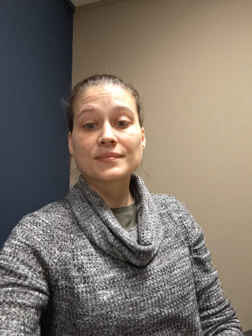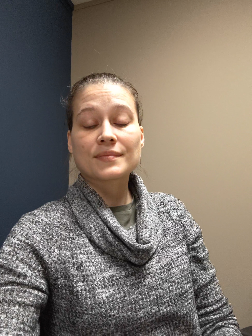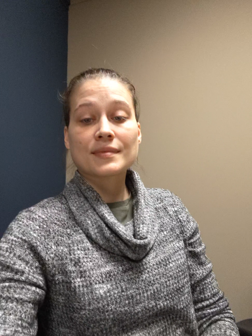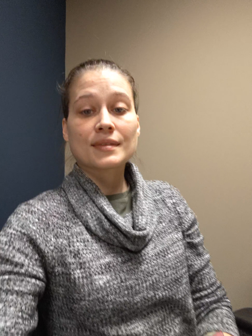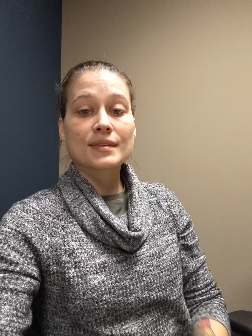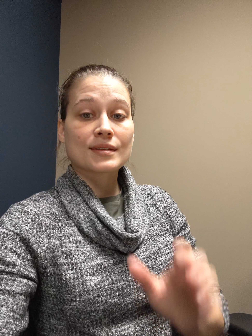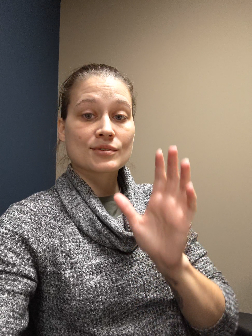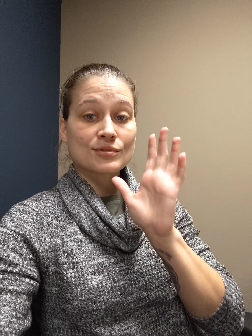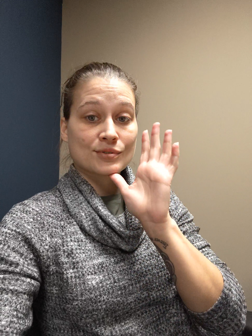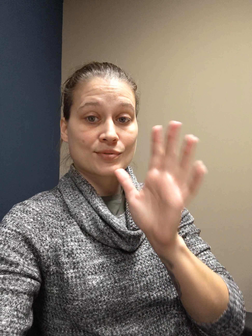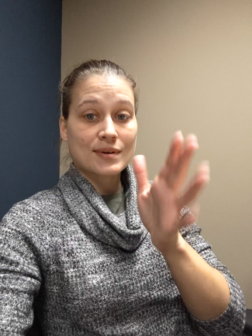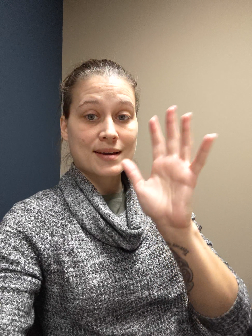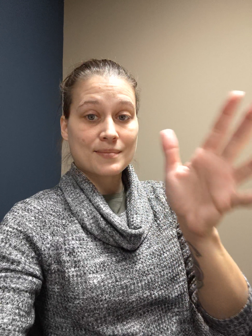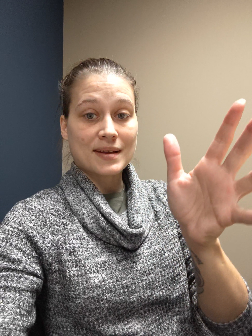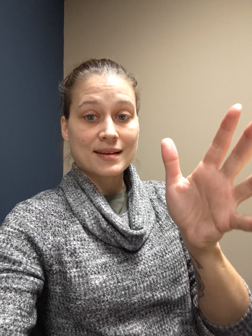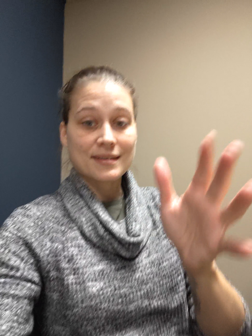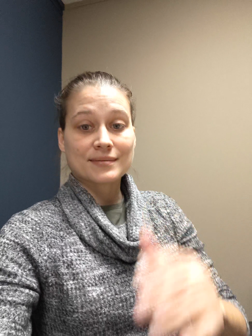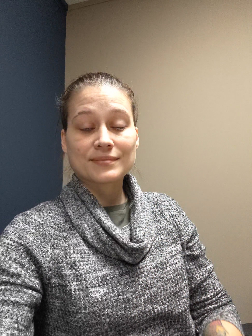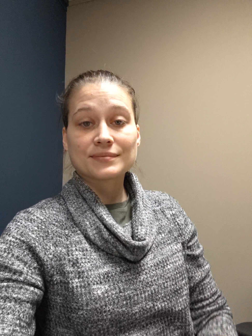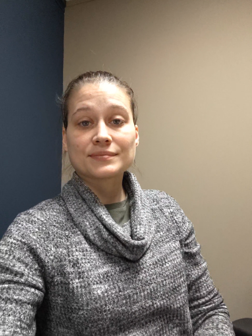grandma